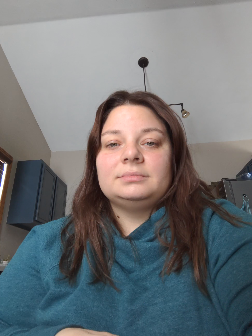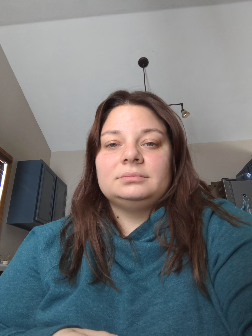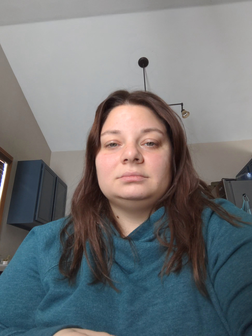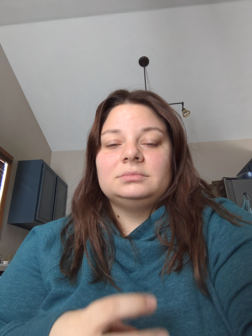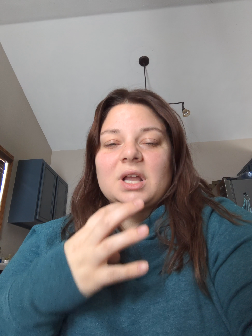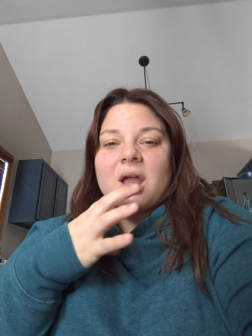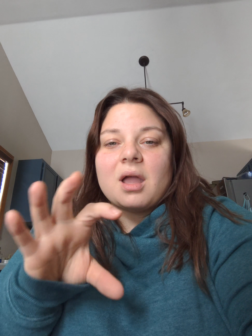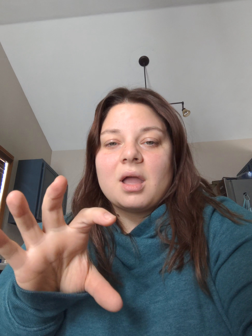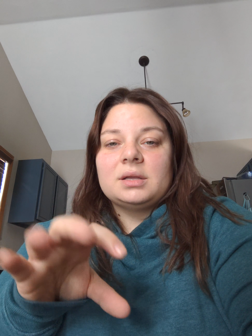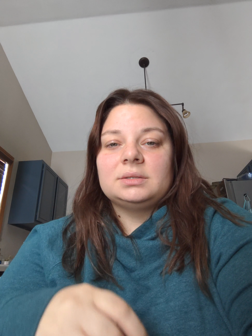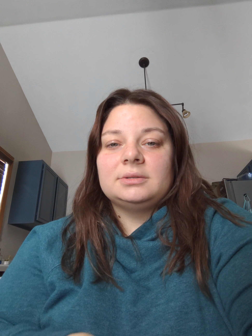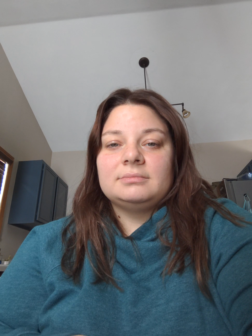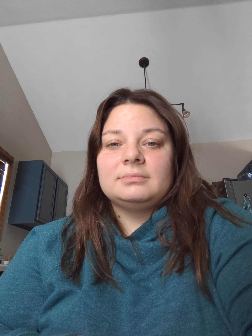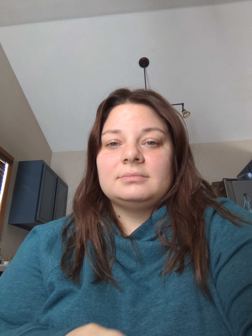hot